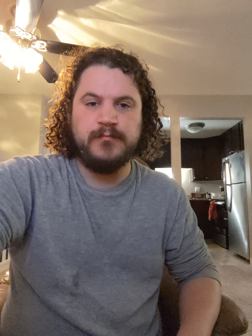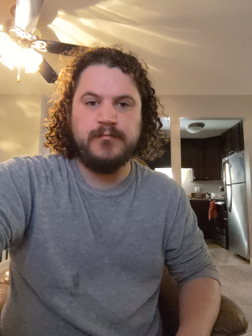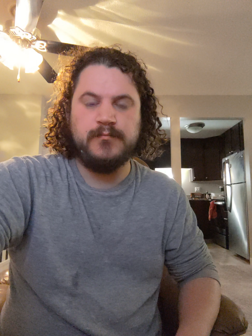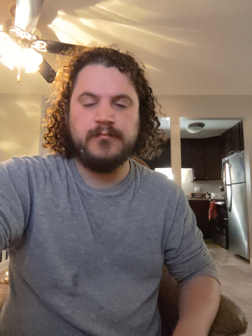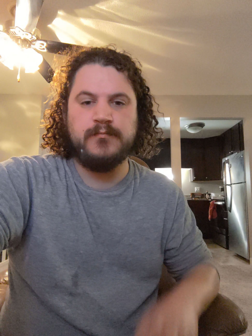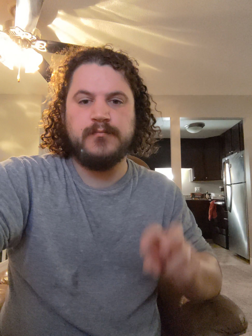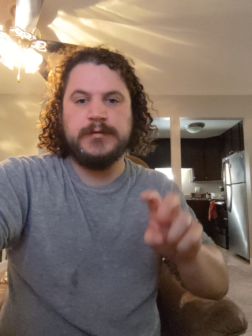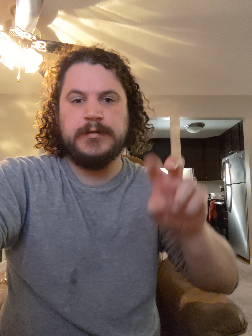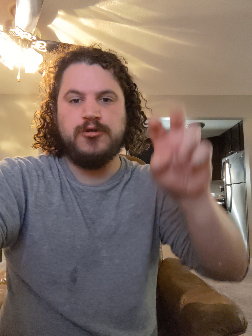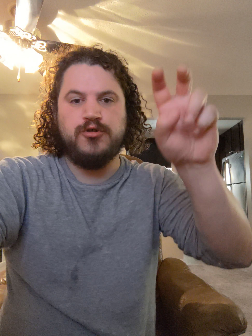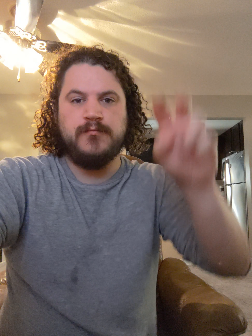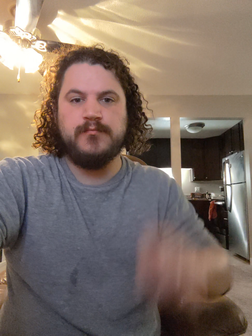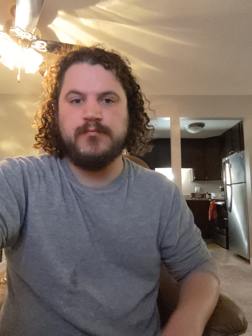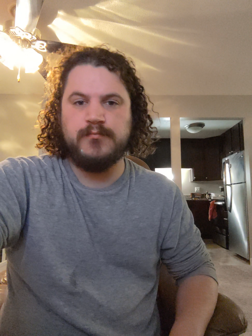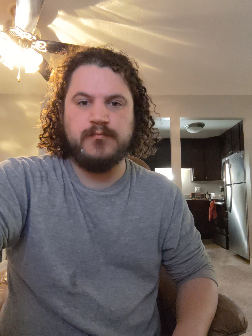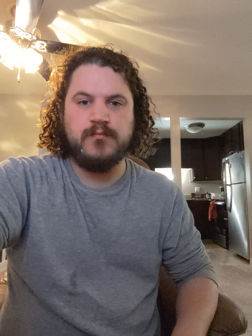stairs